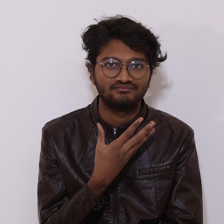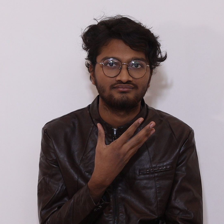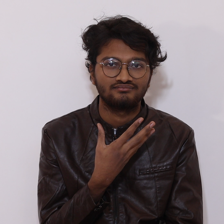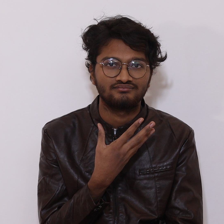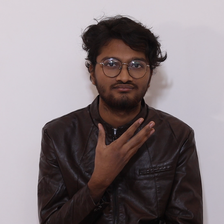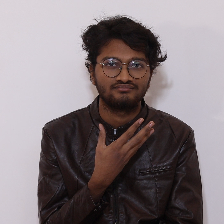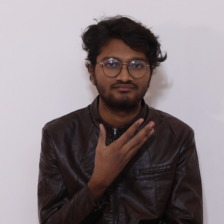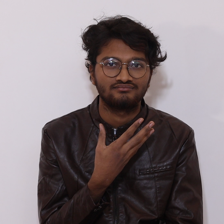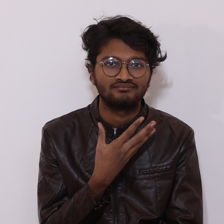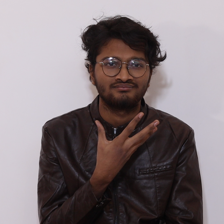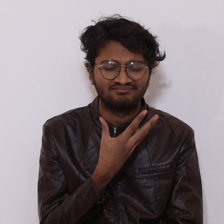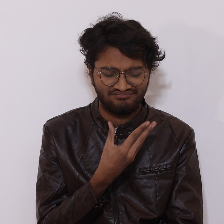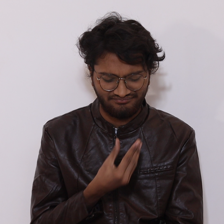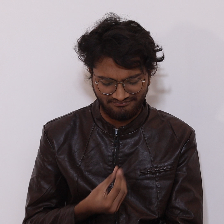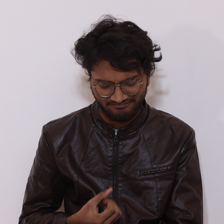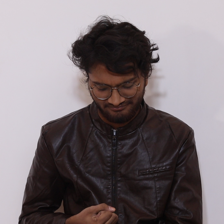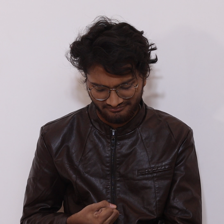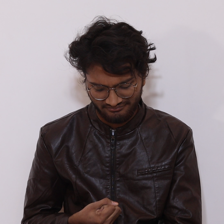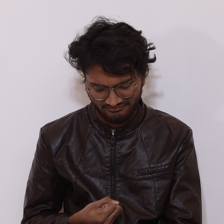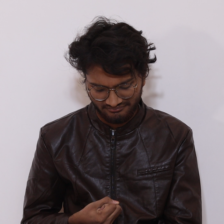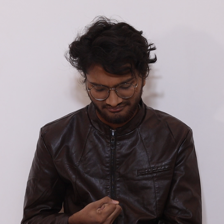sad